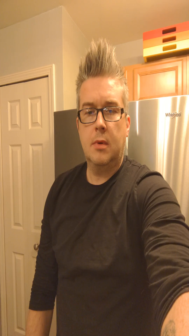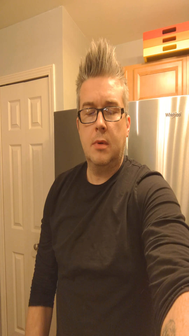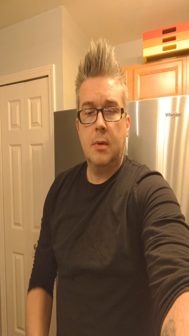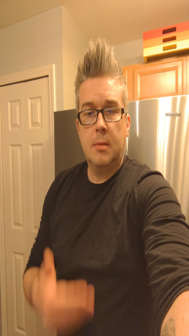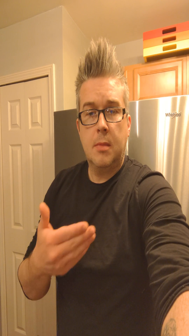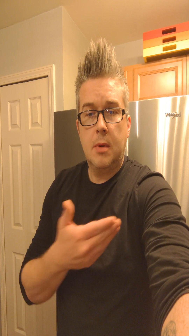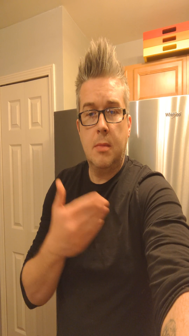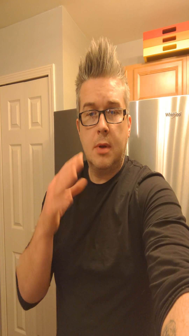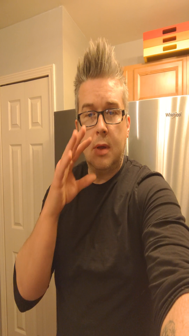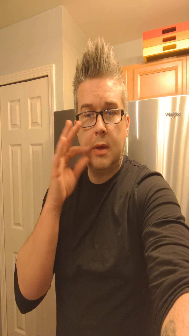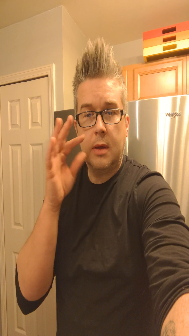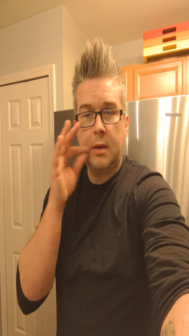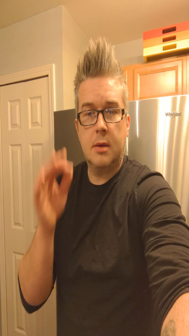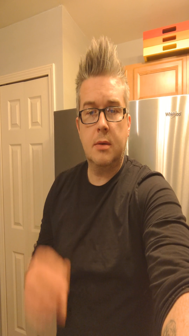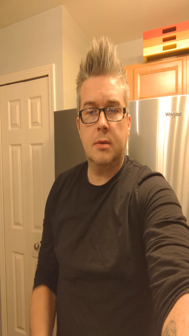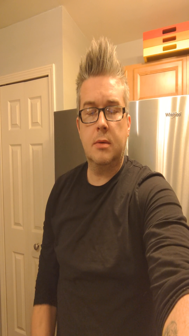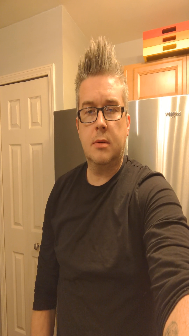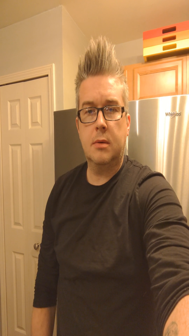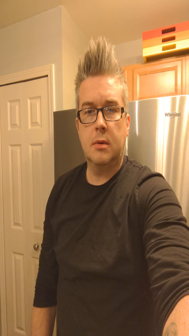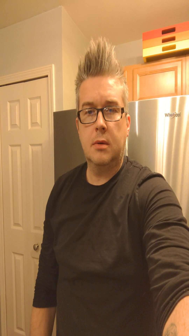kitty